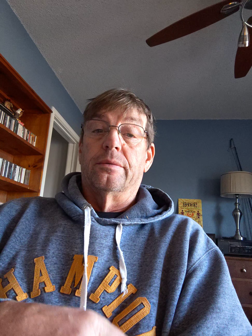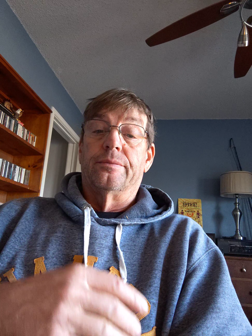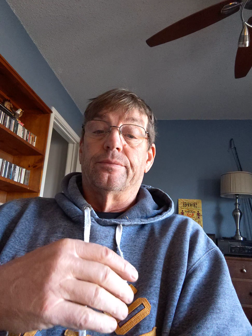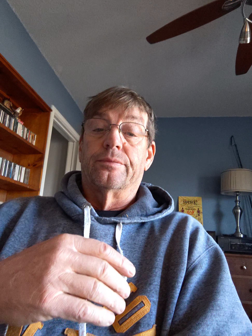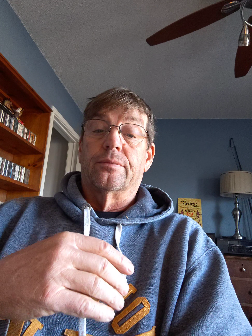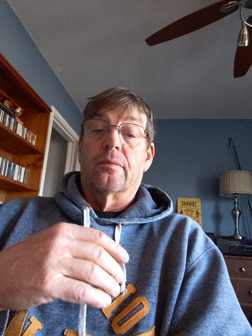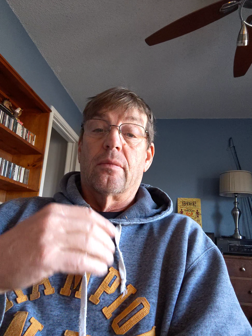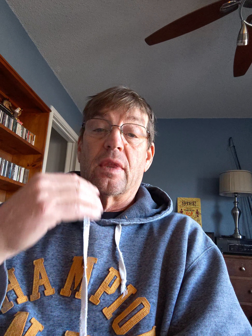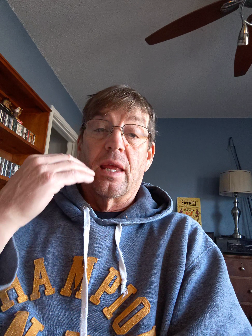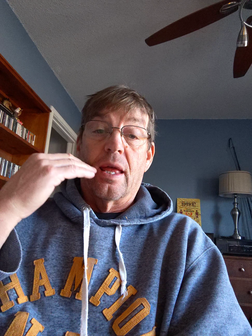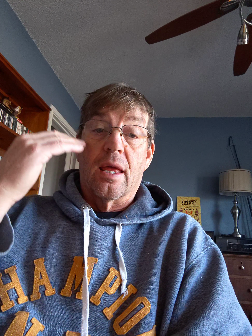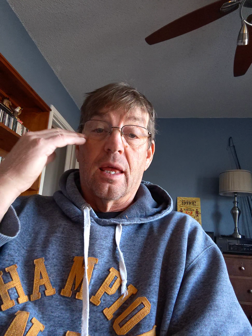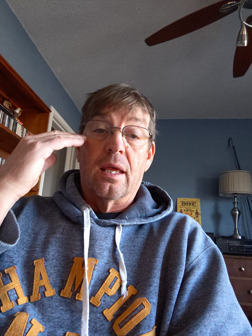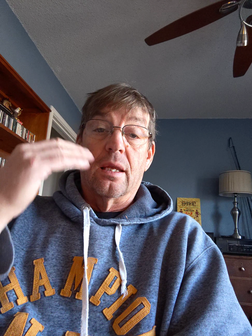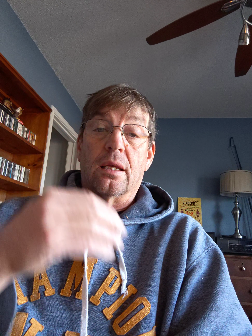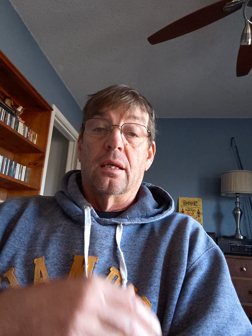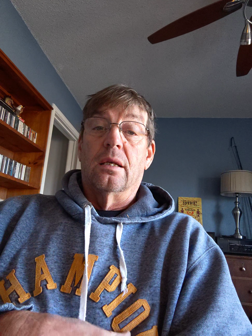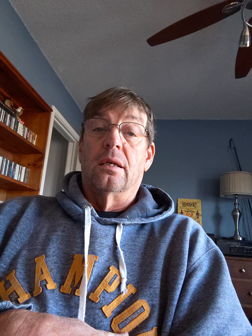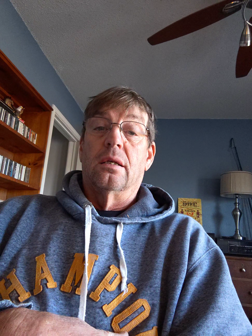head